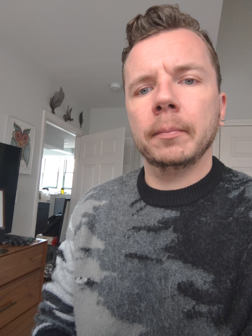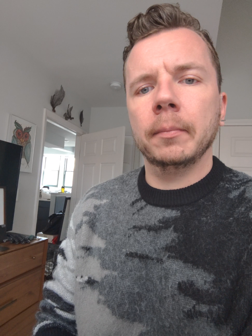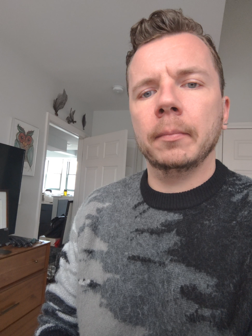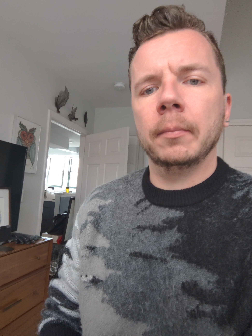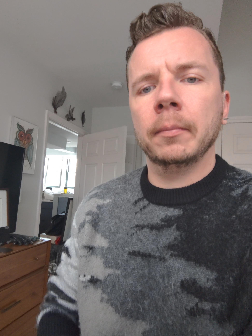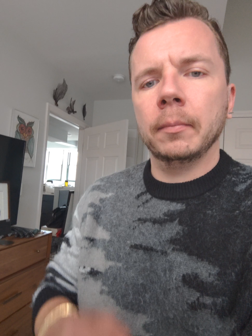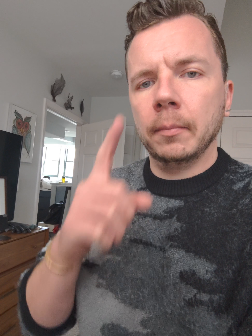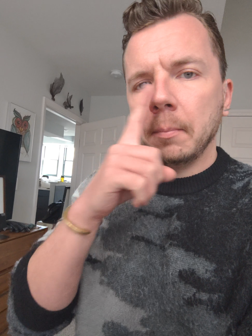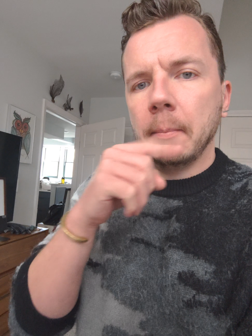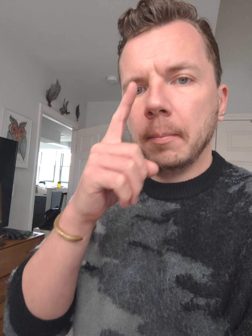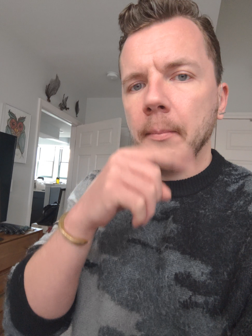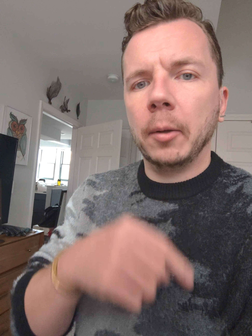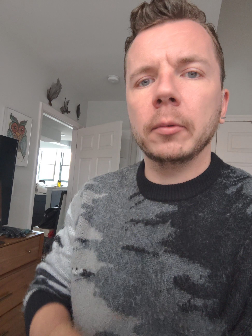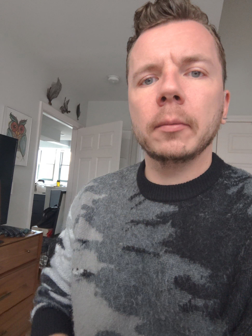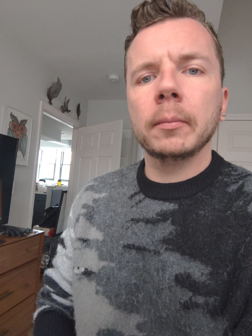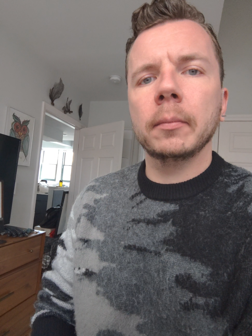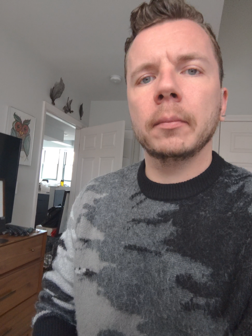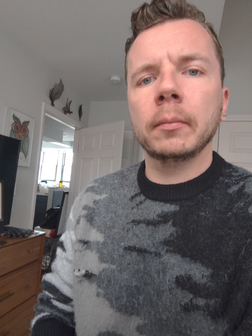mouse